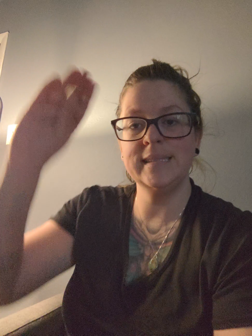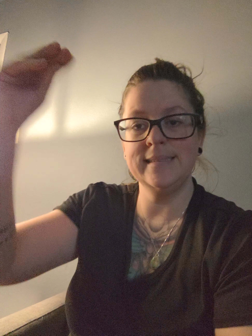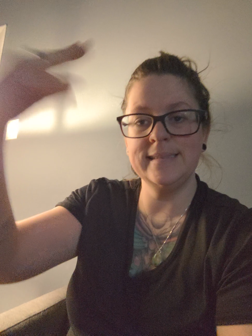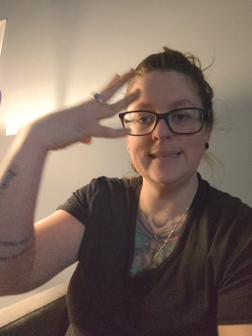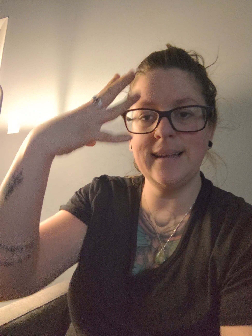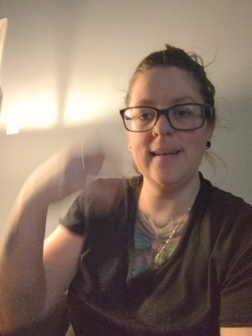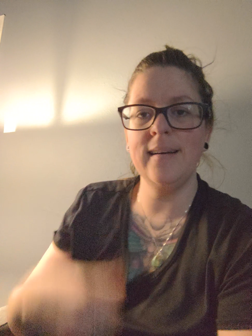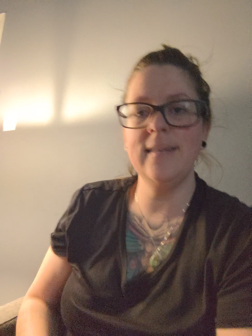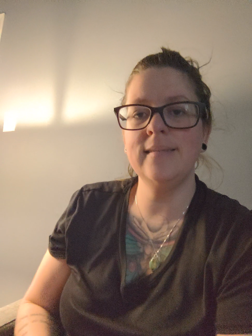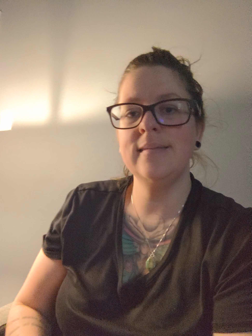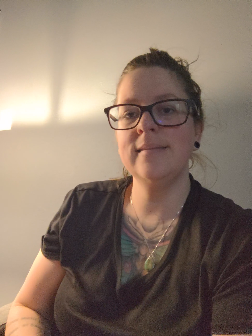sun